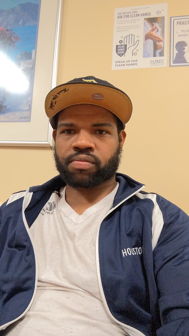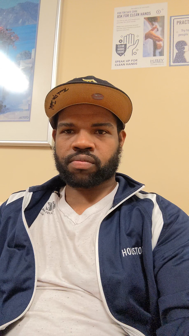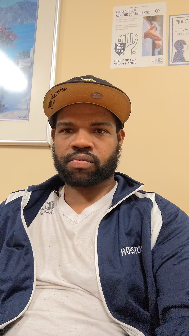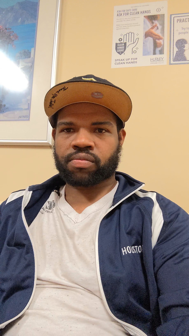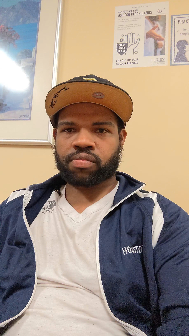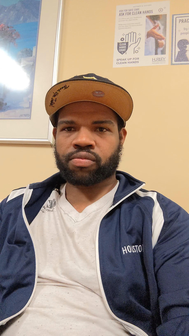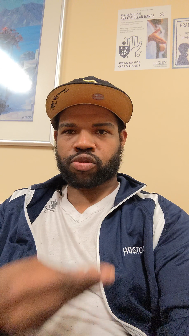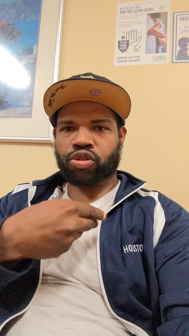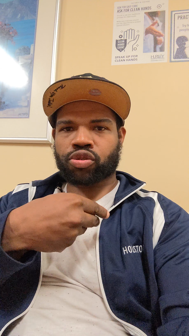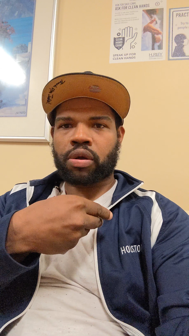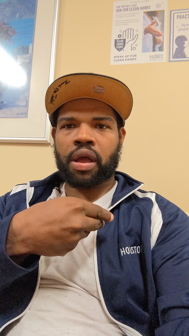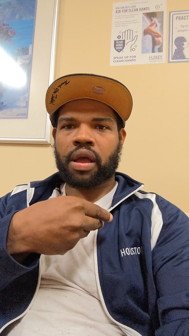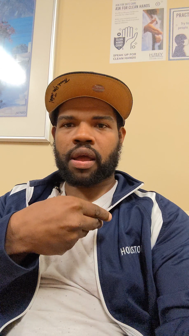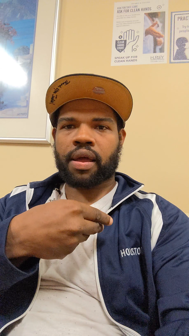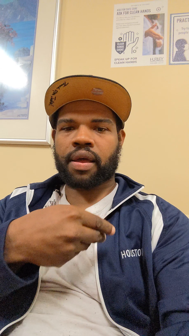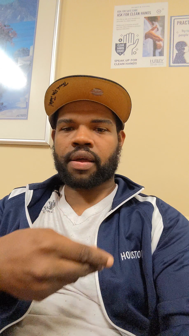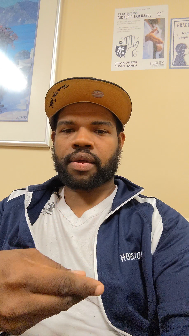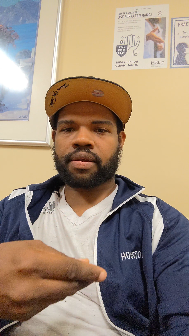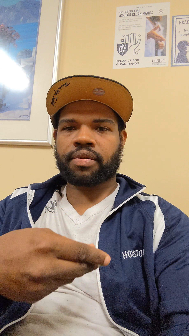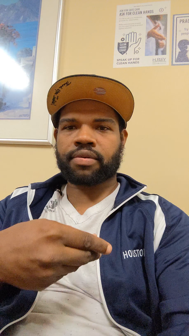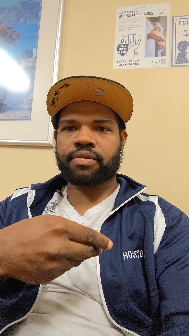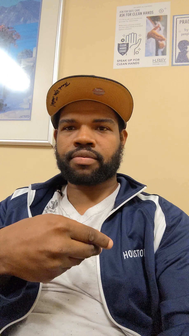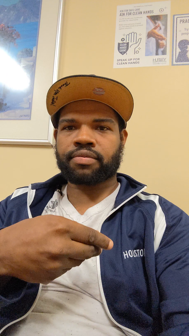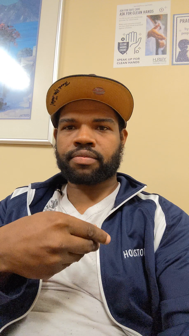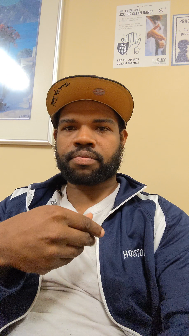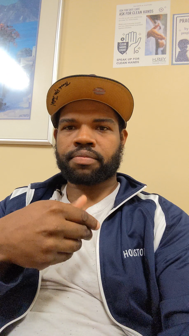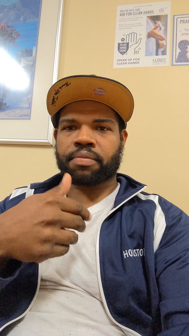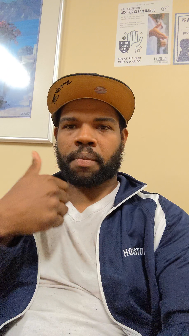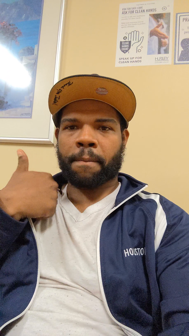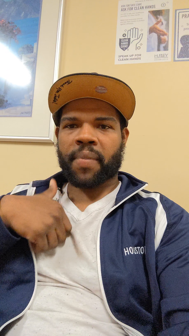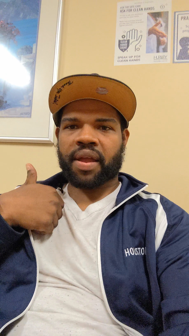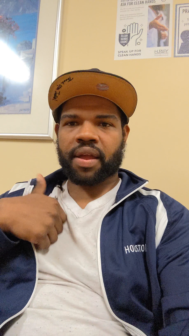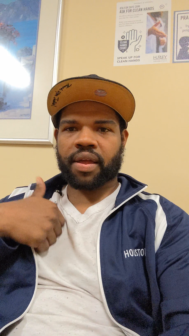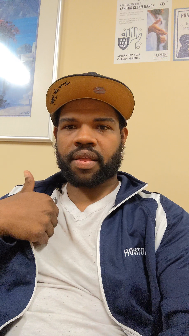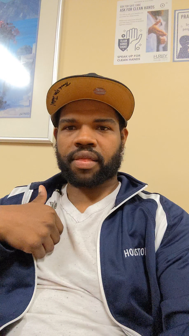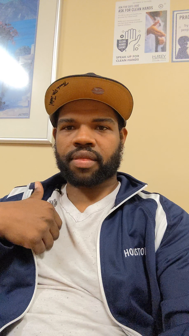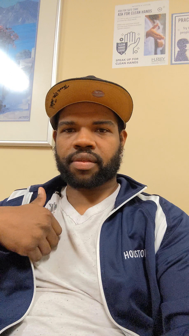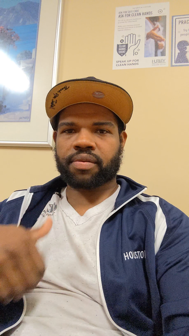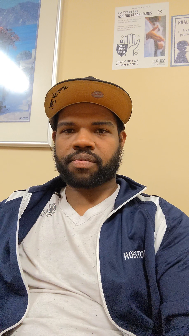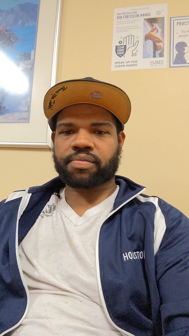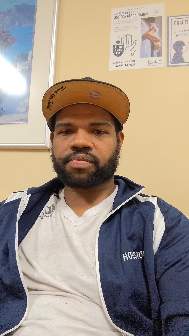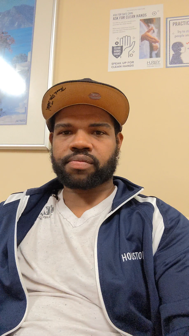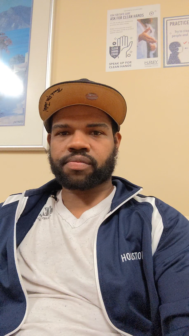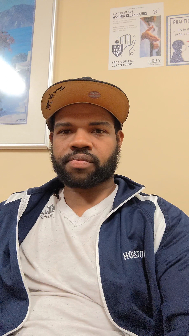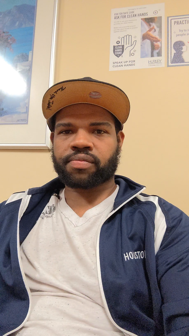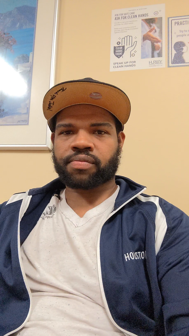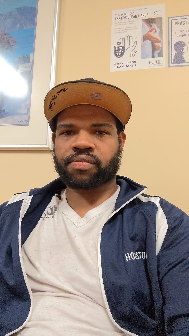bathtub